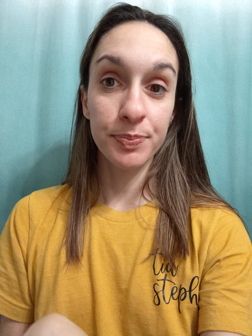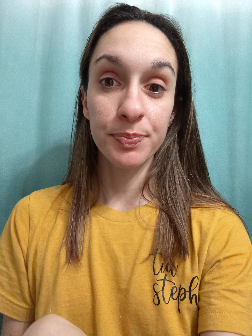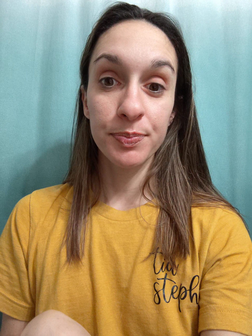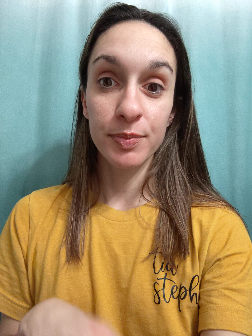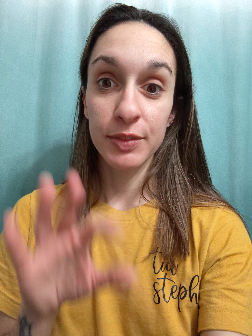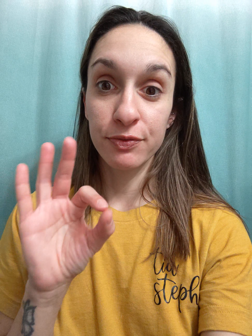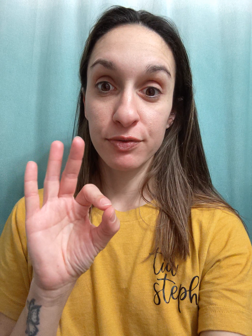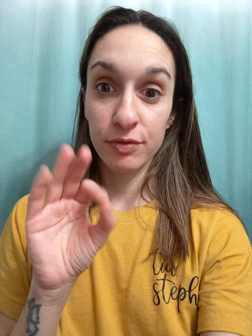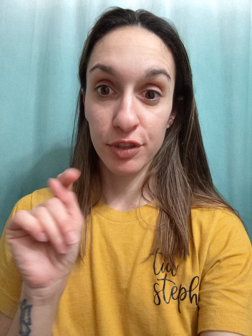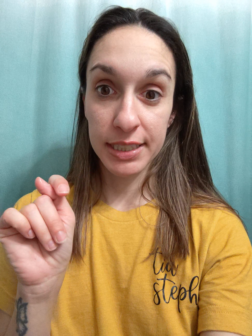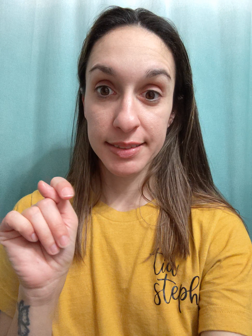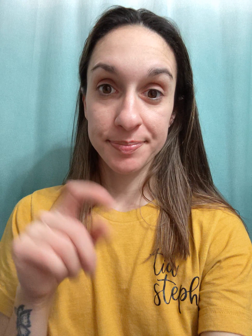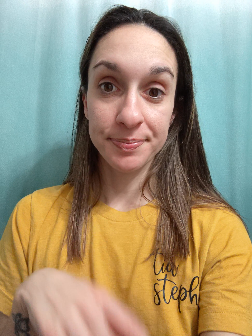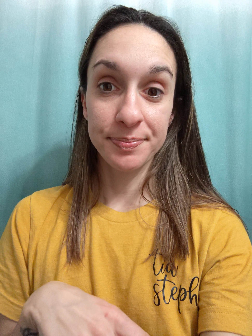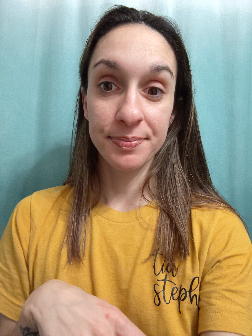feet